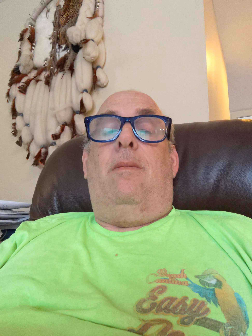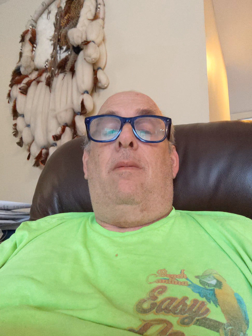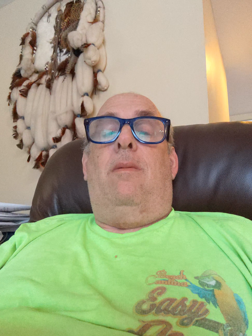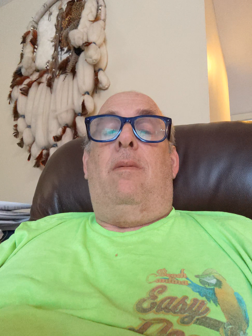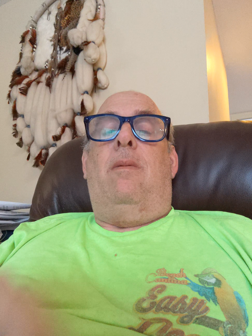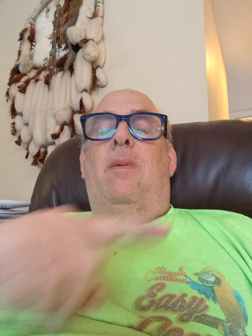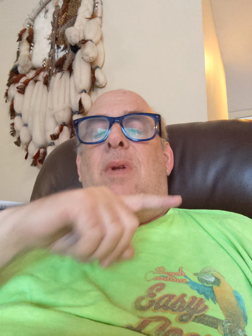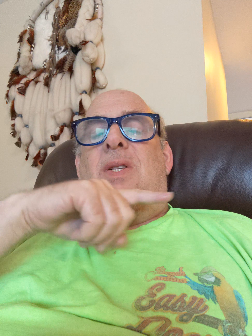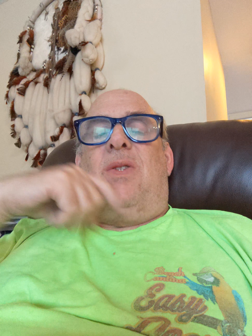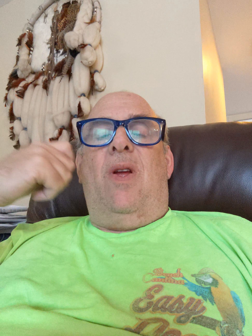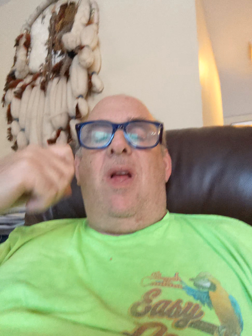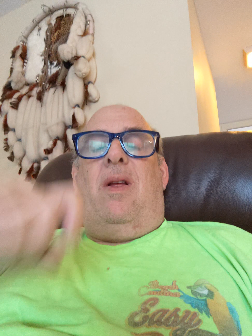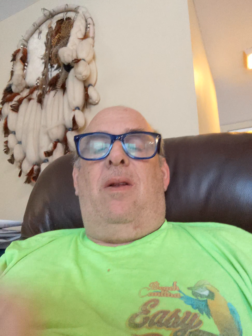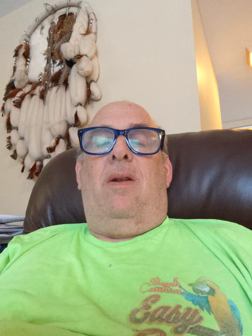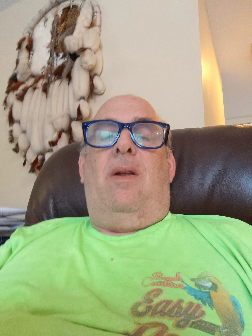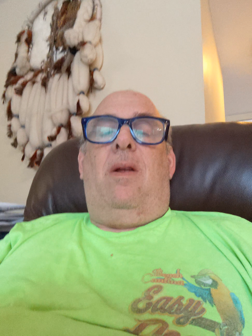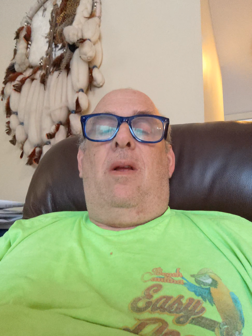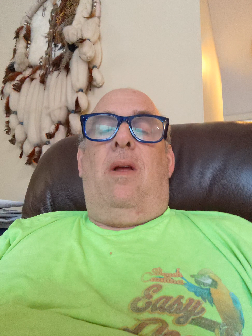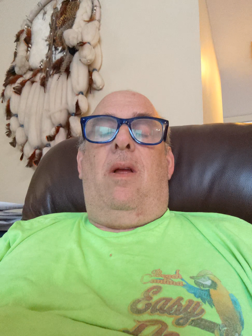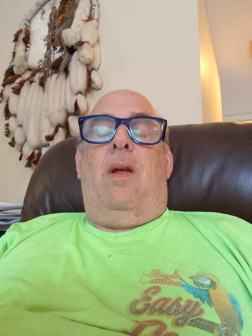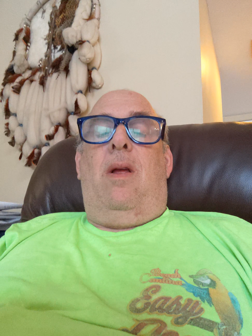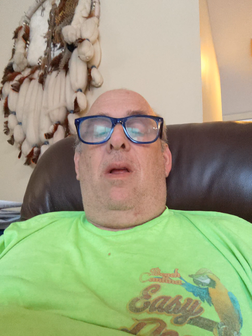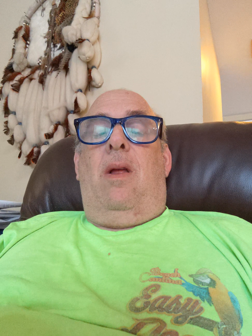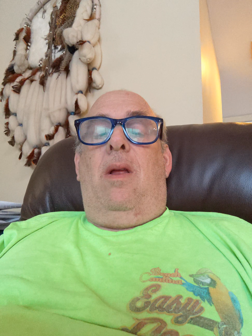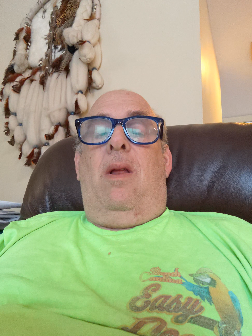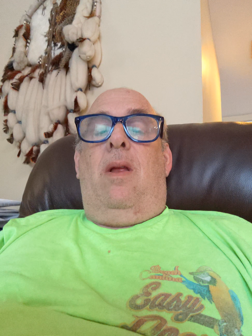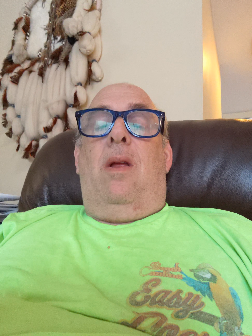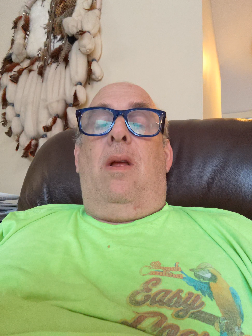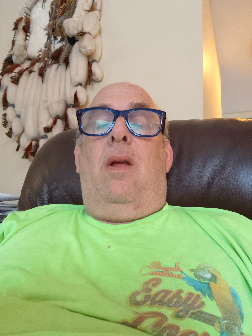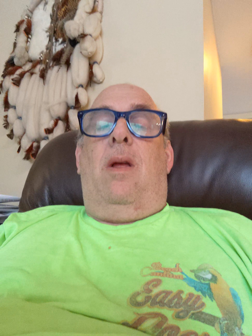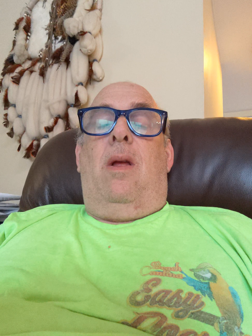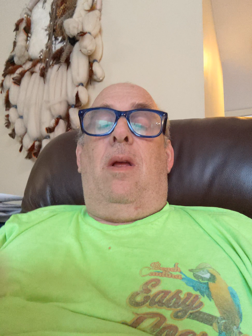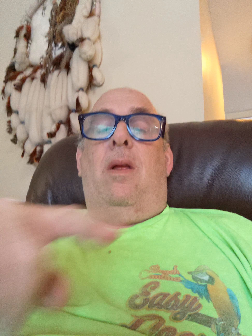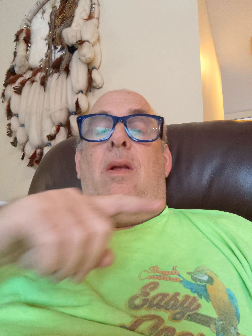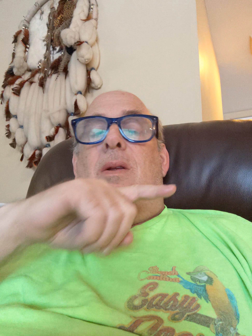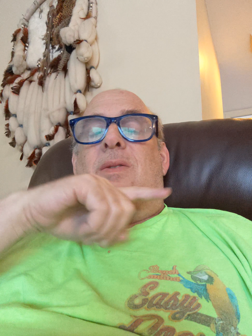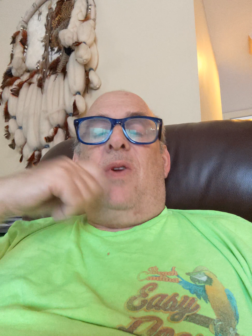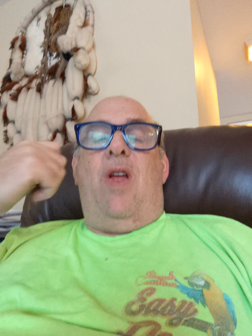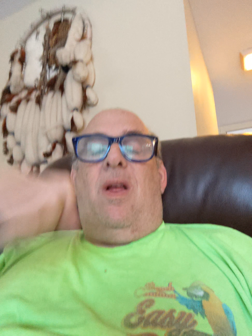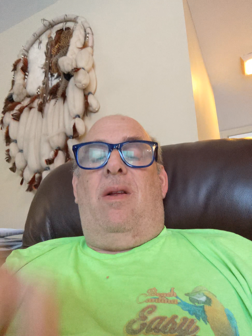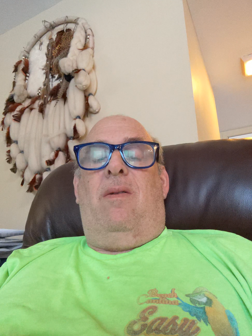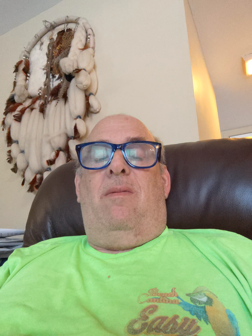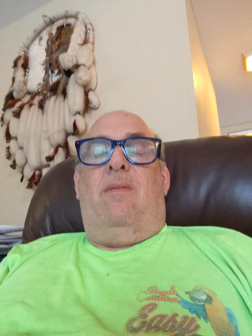dry